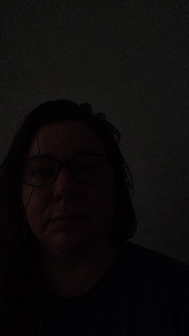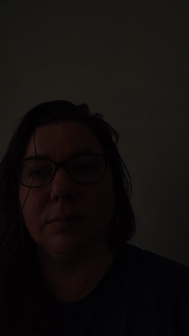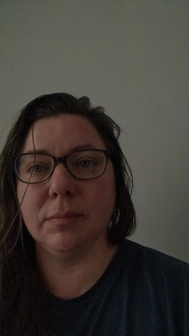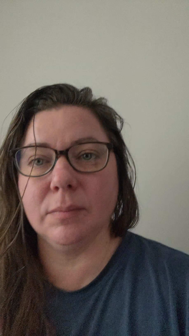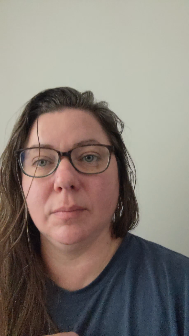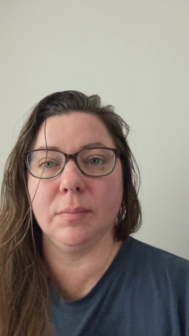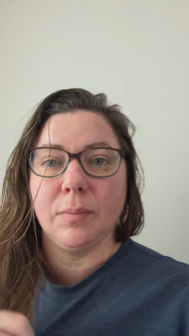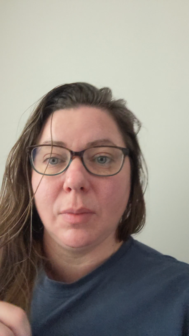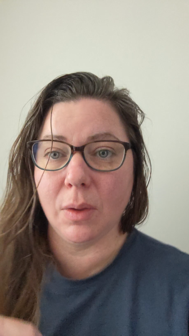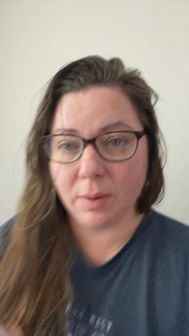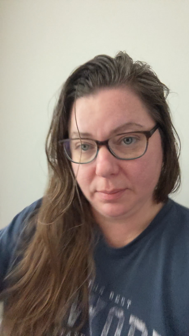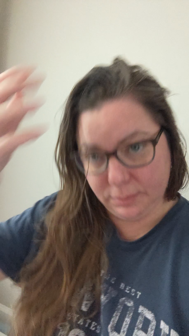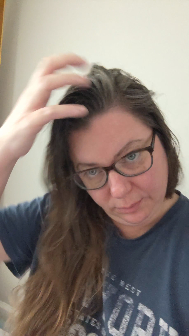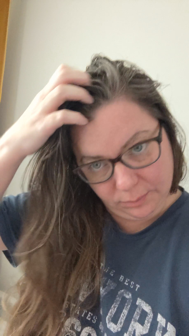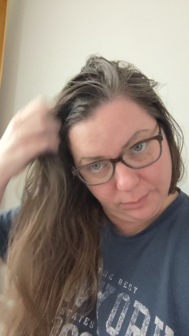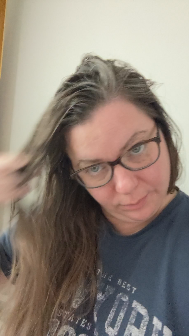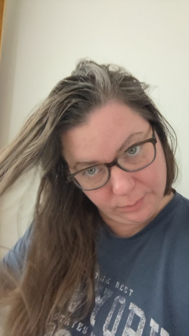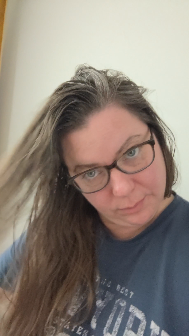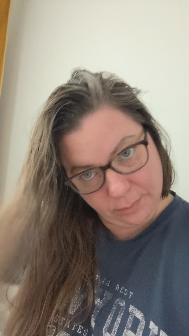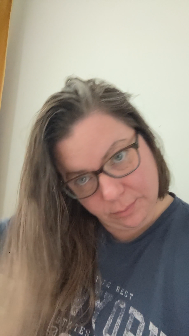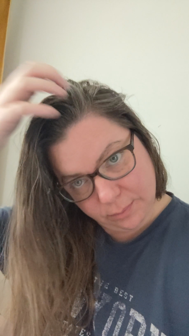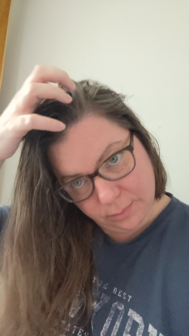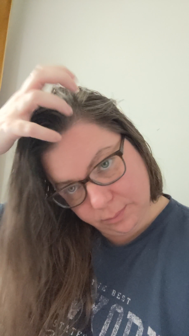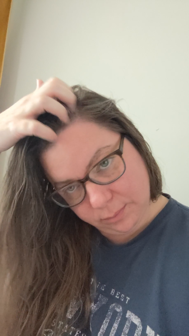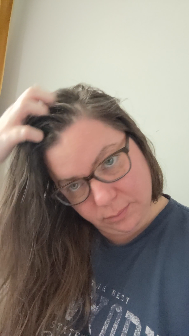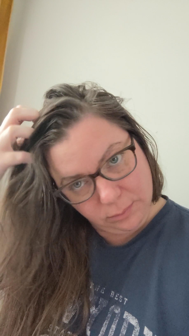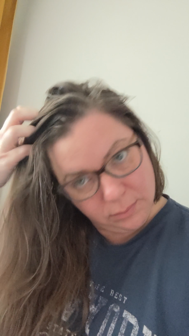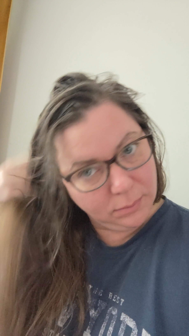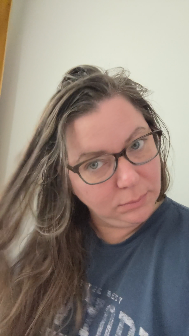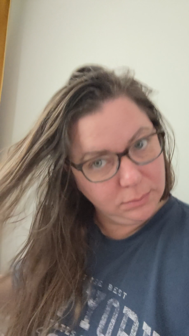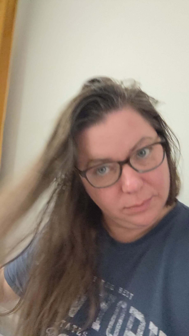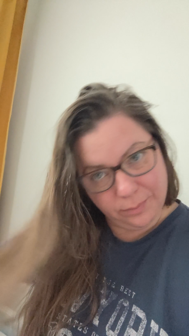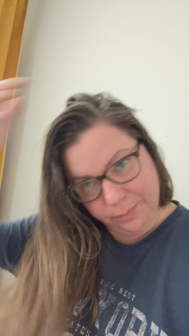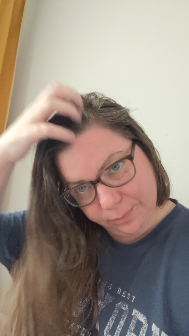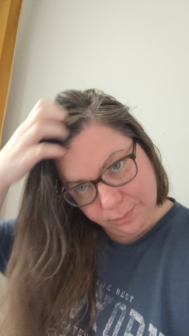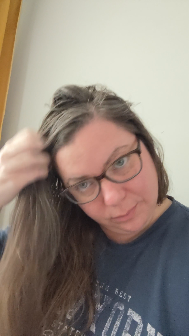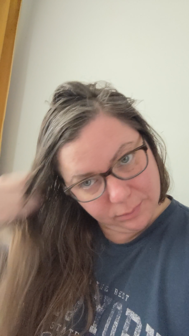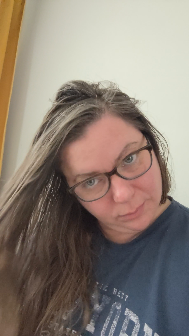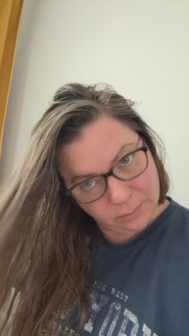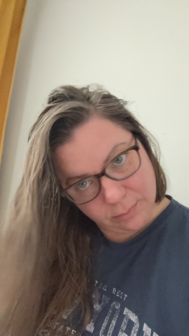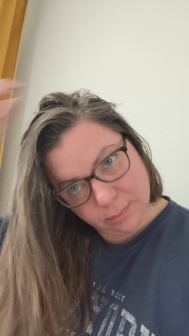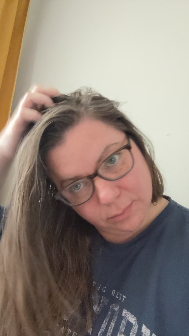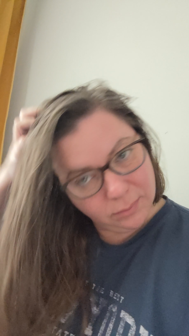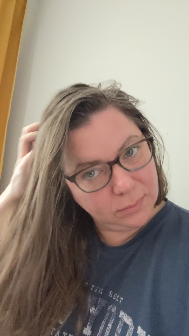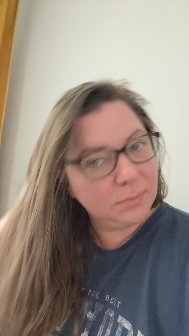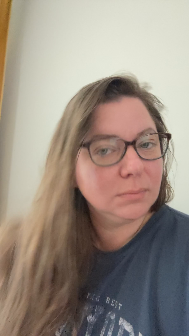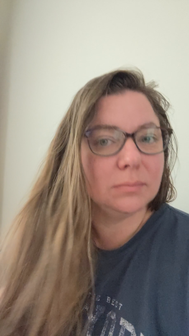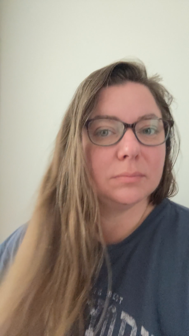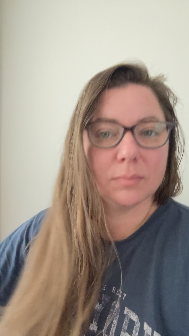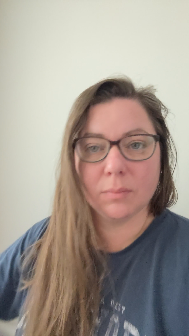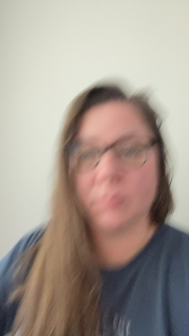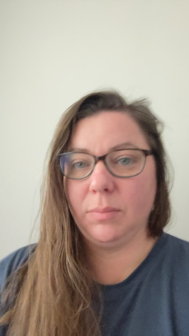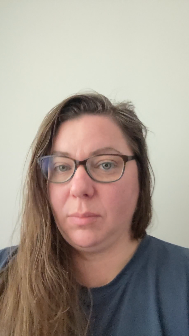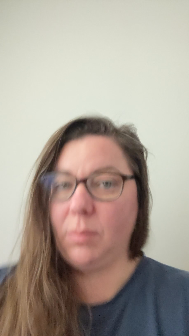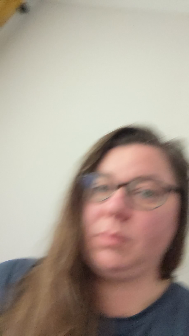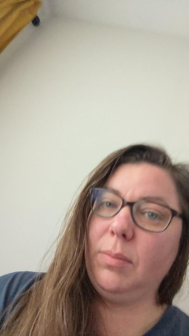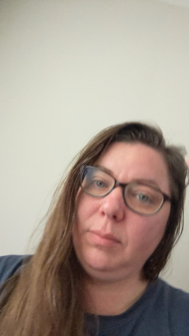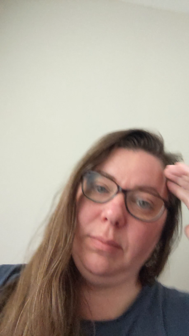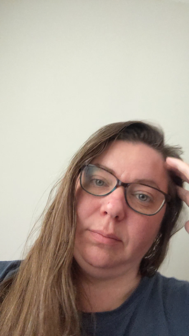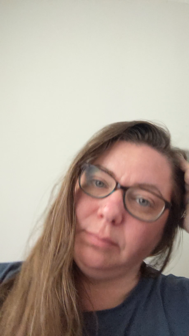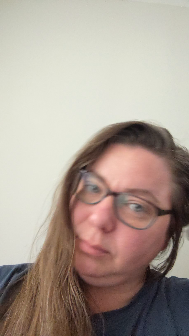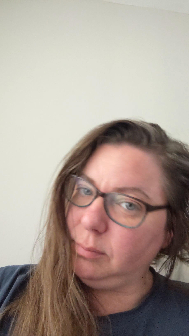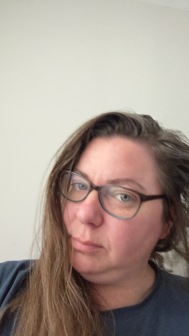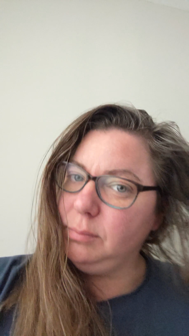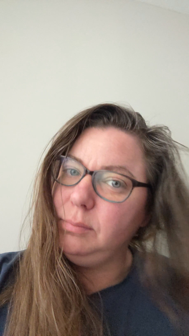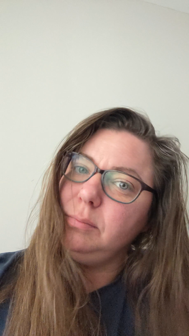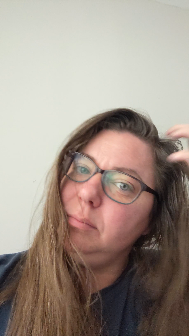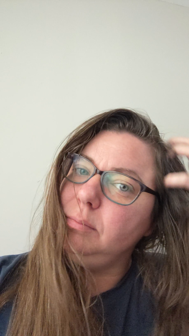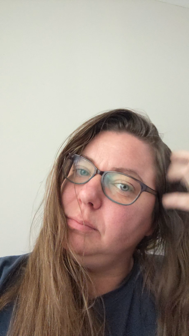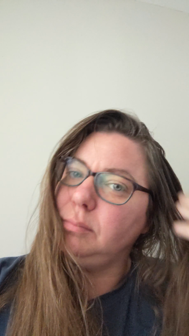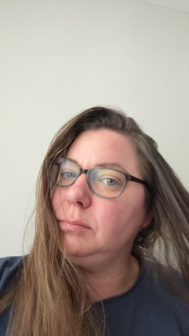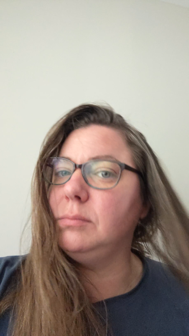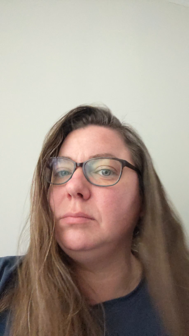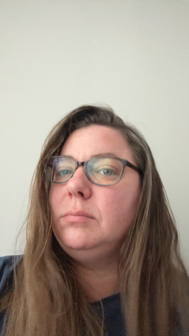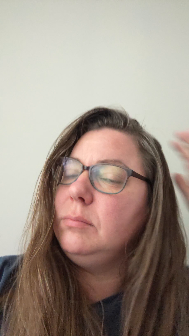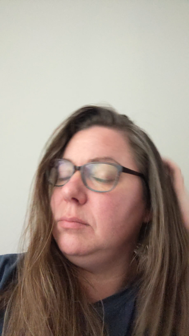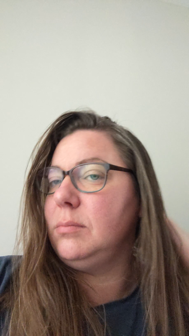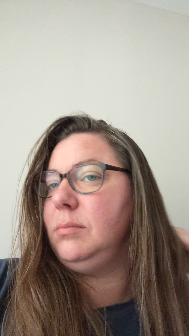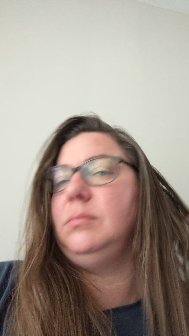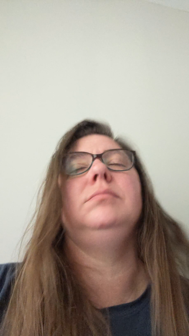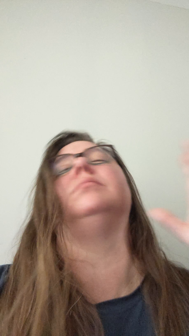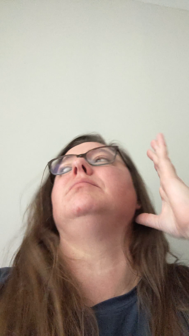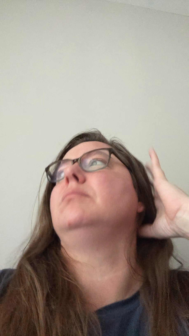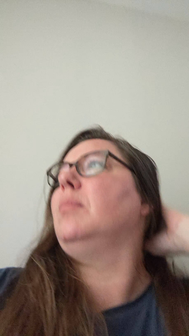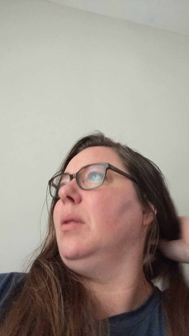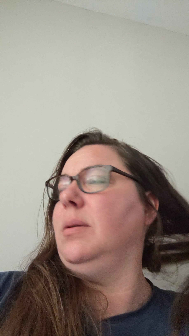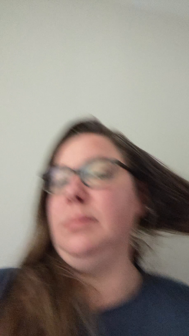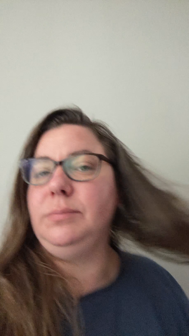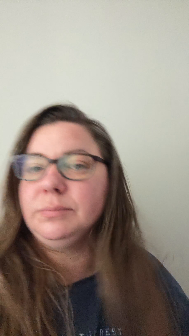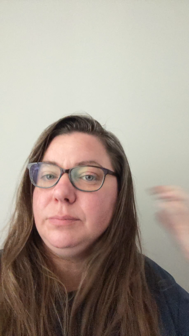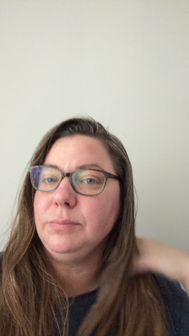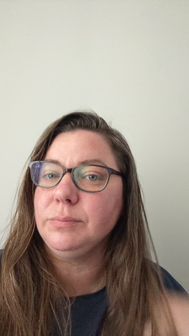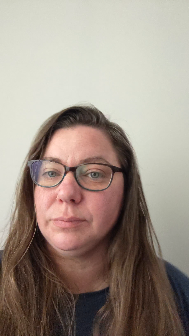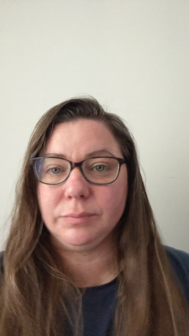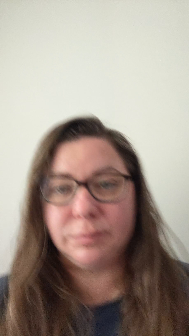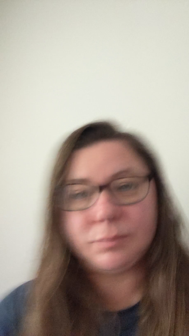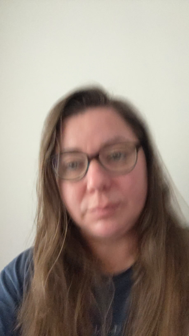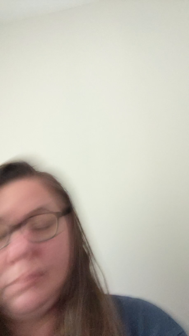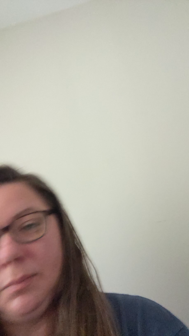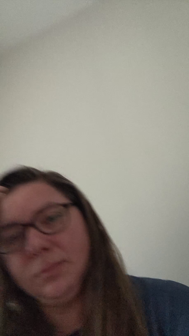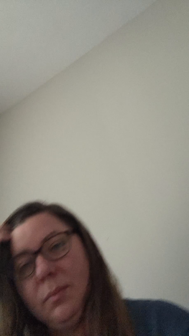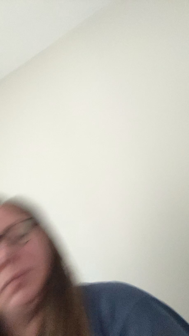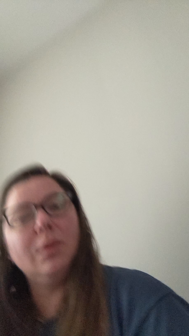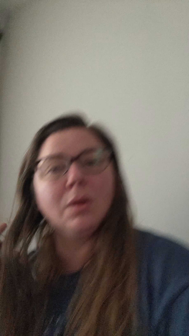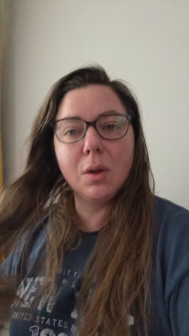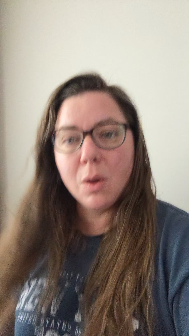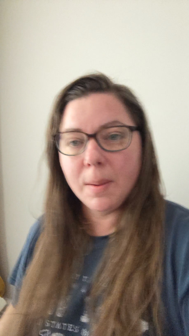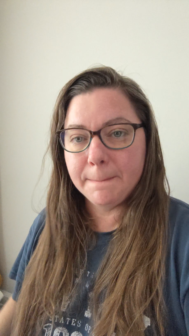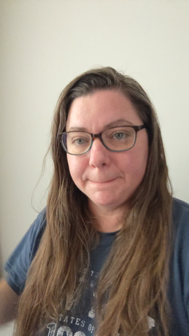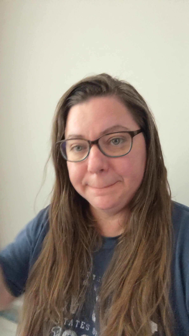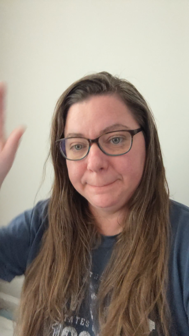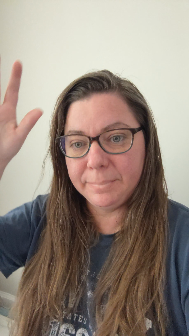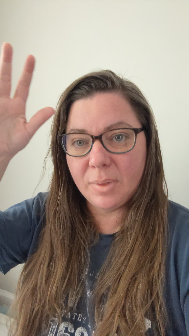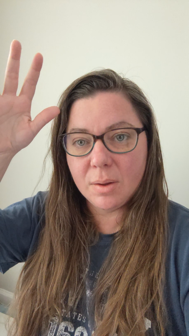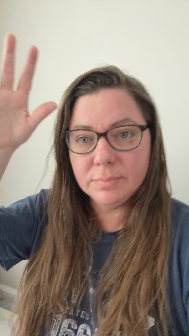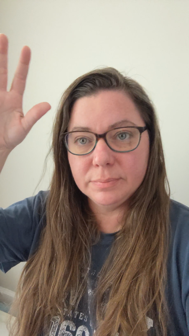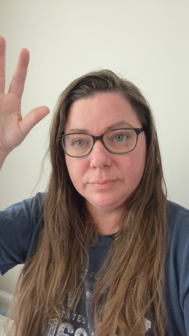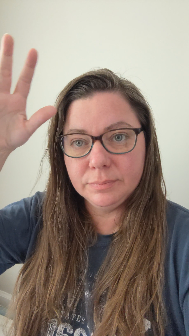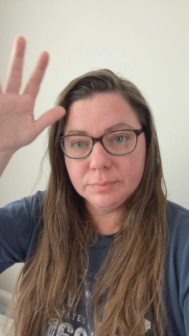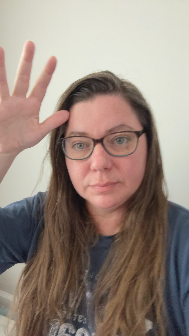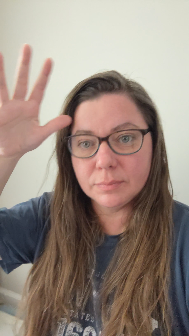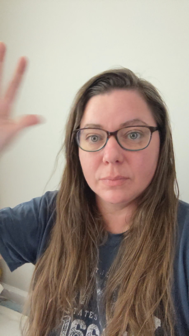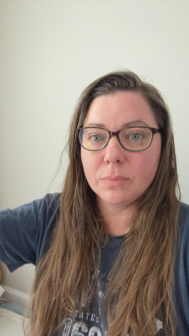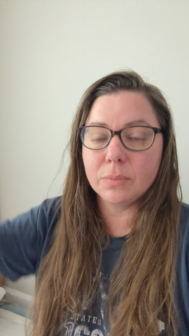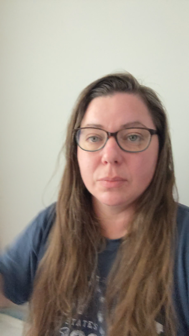moose